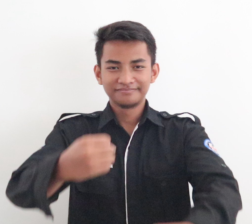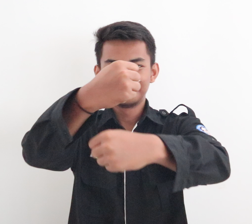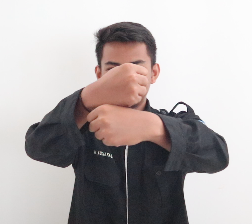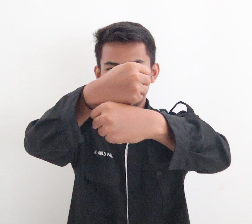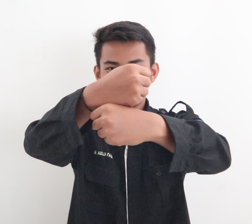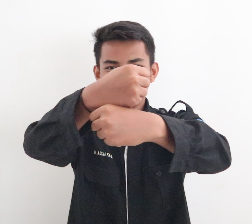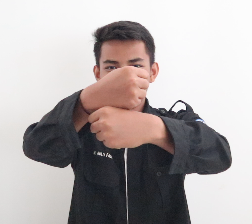G